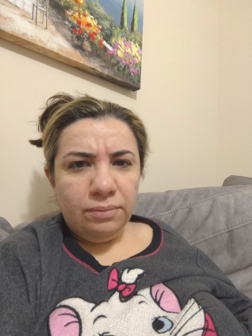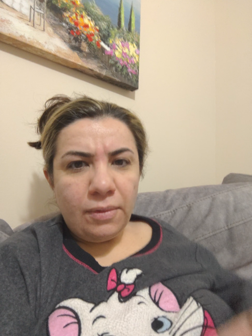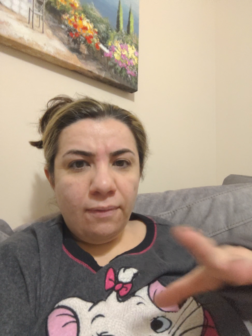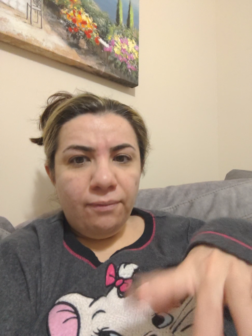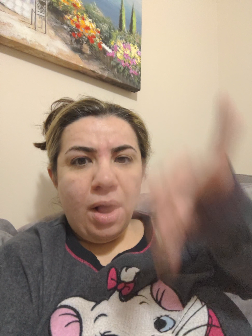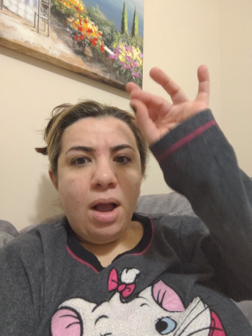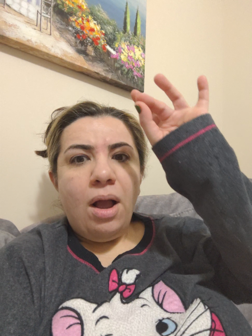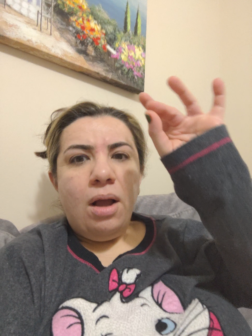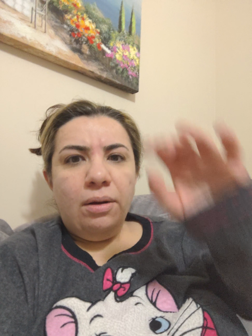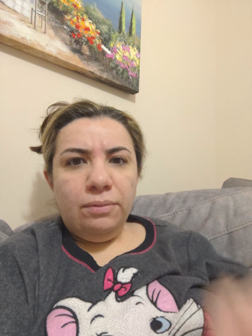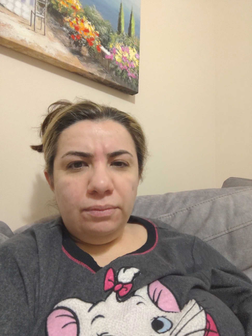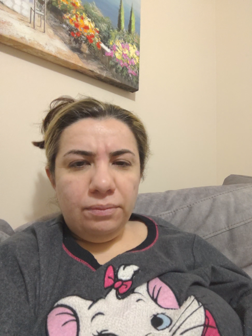find